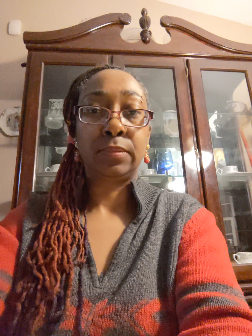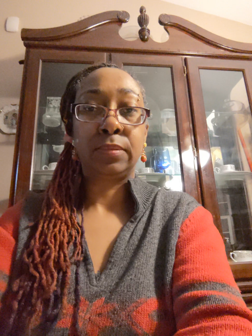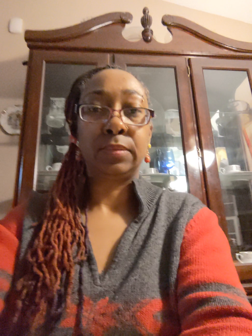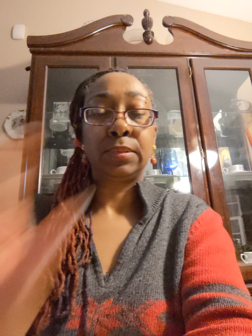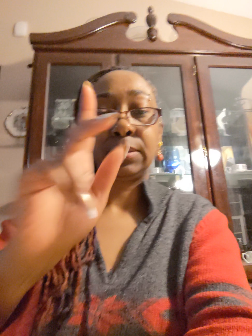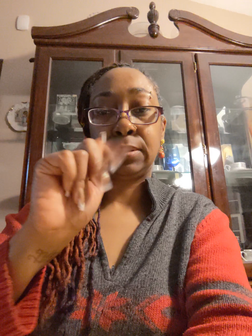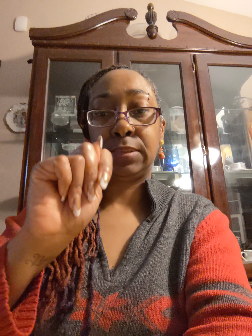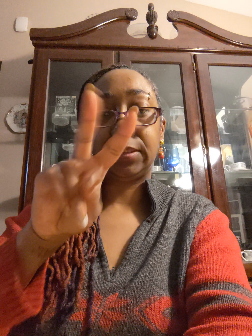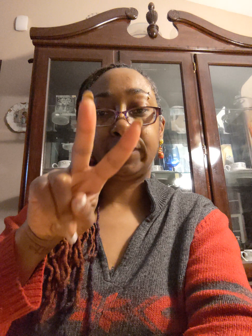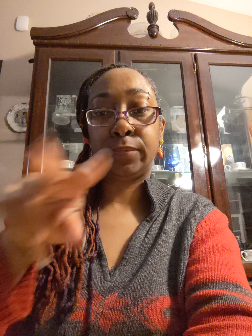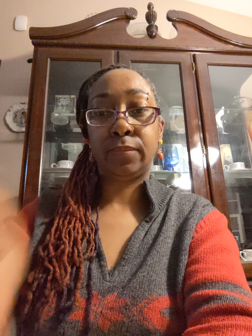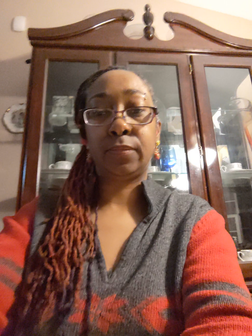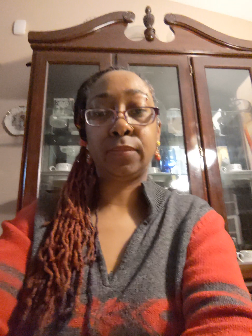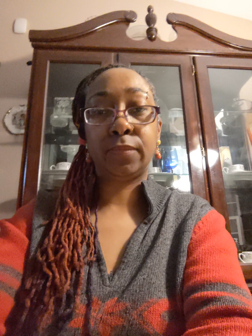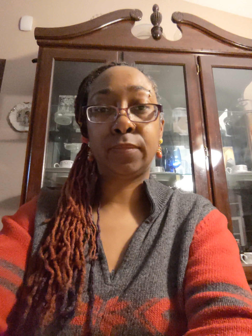TV